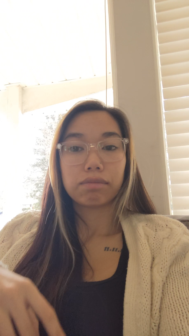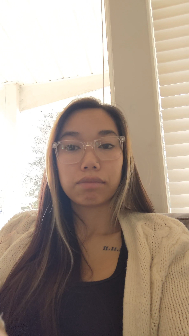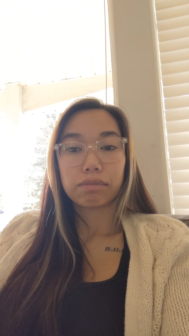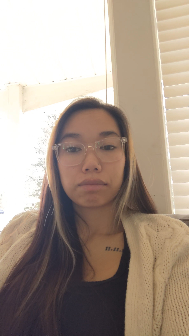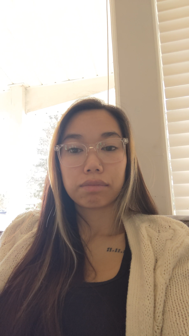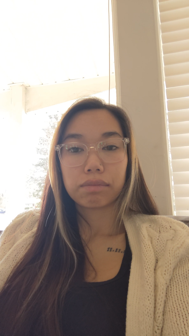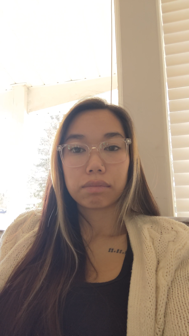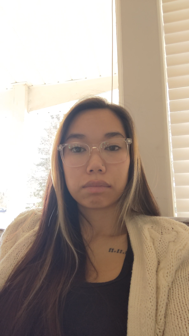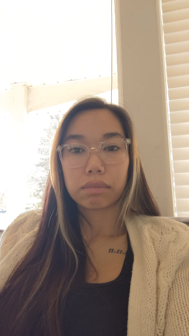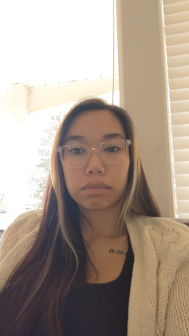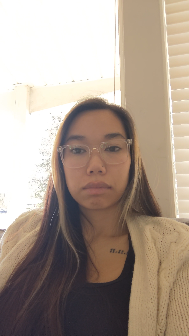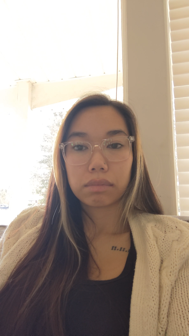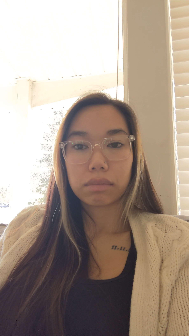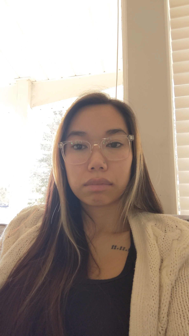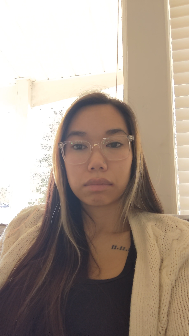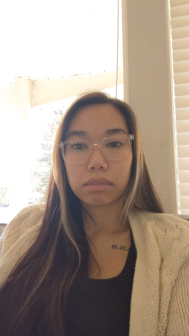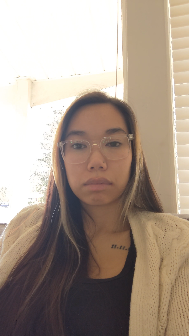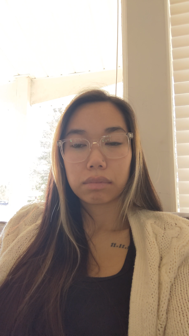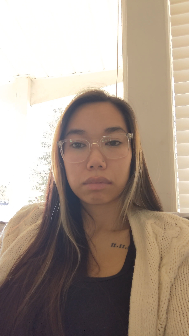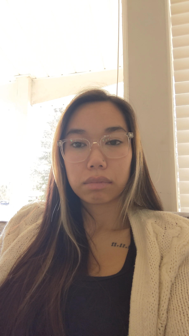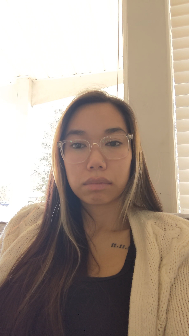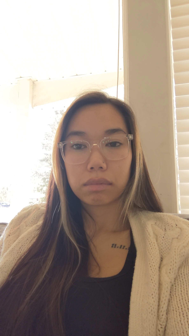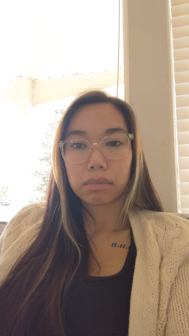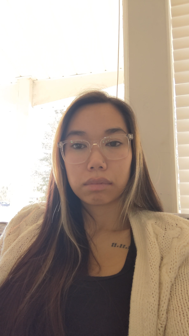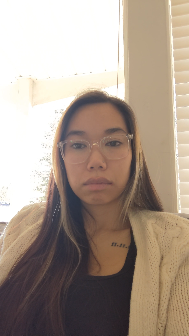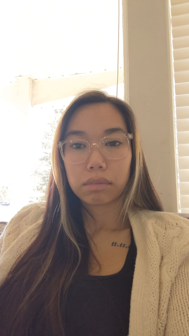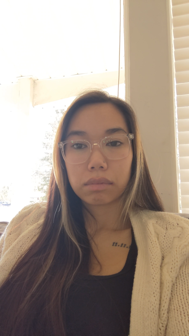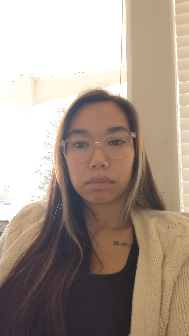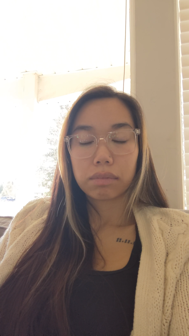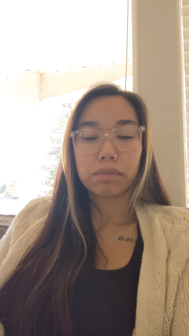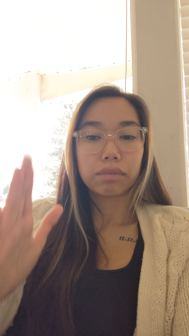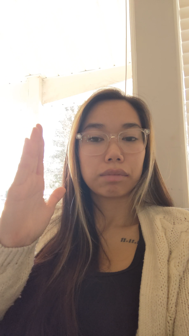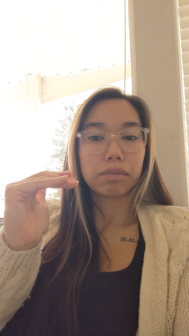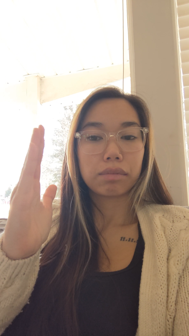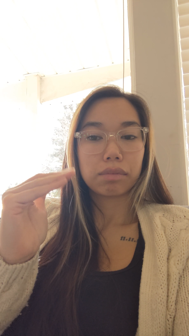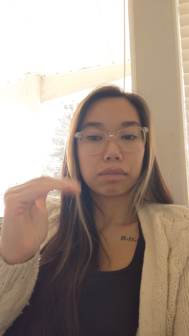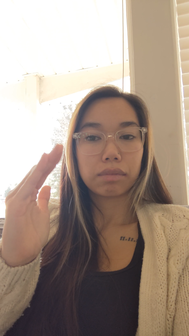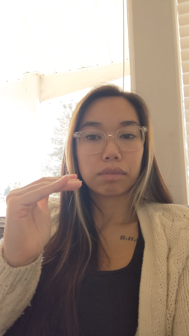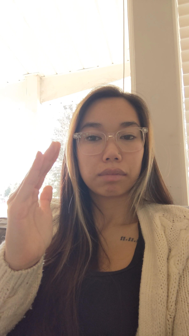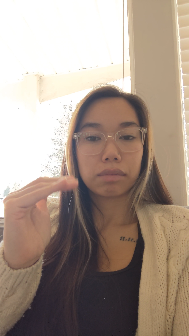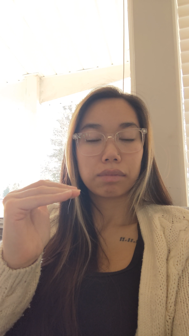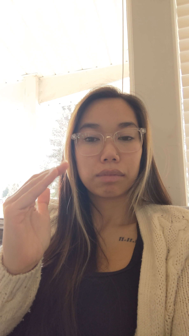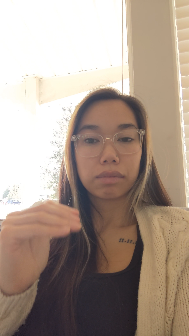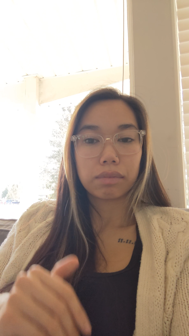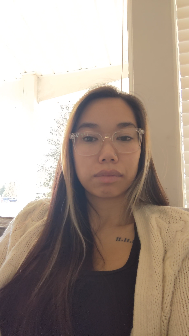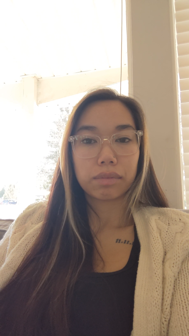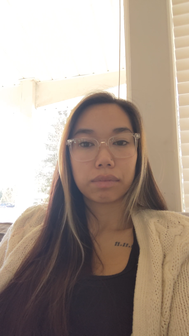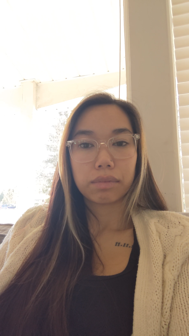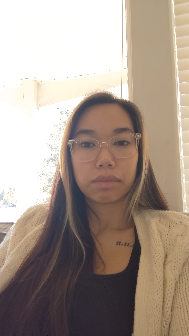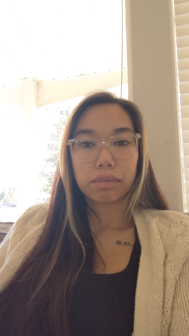downtown